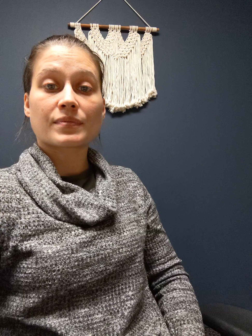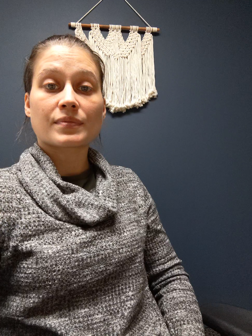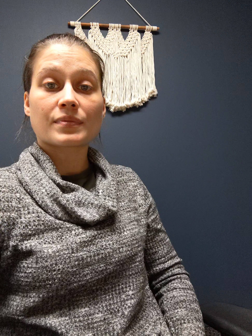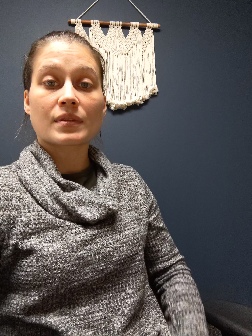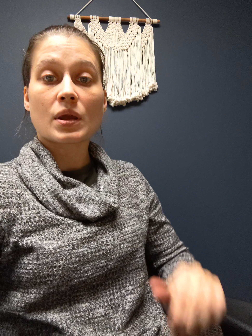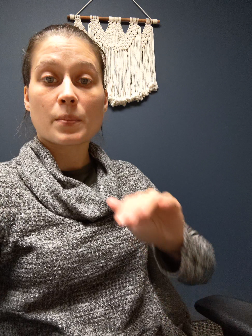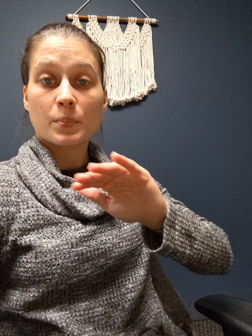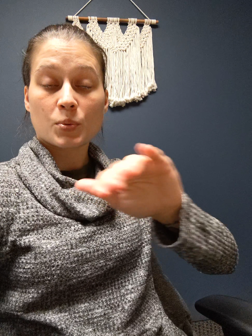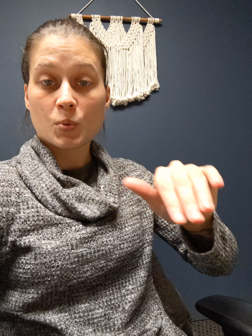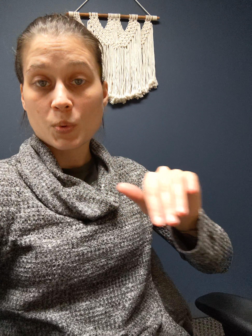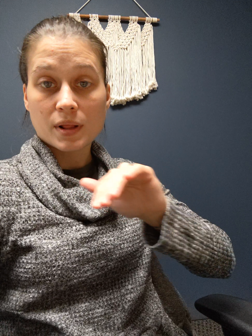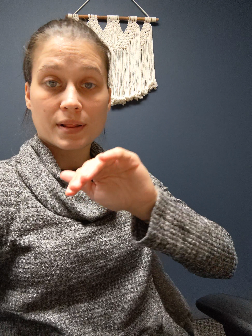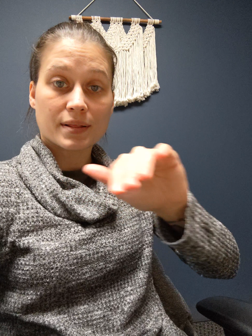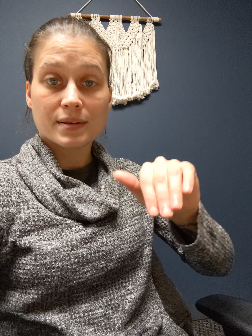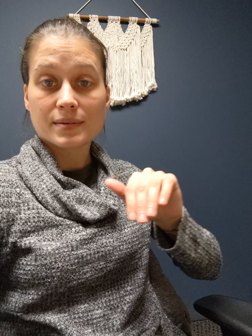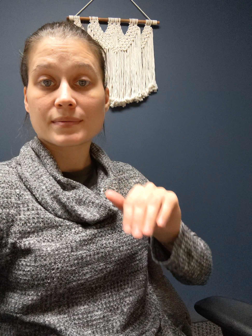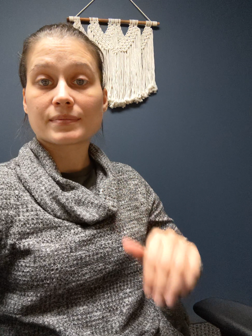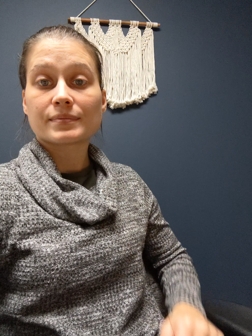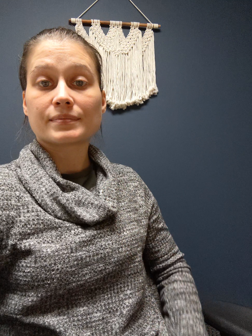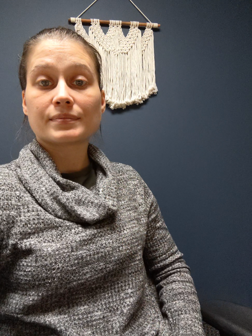pool